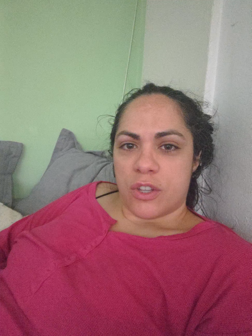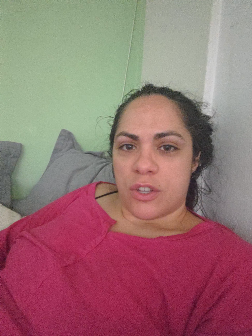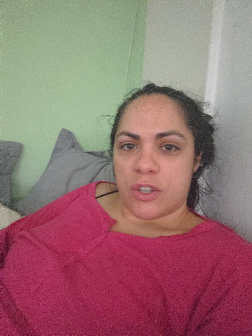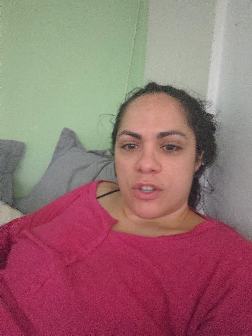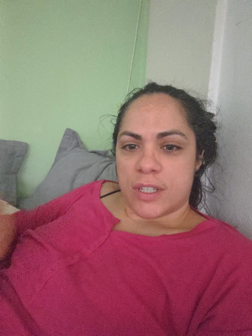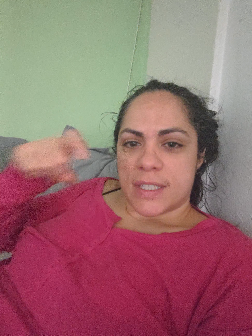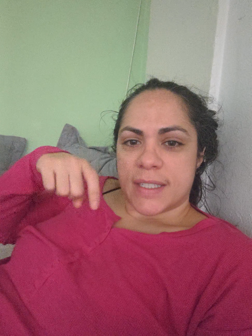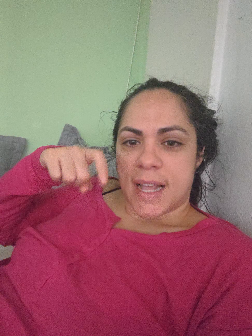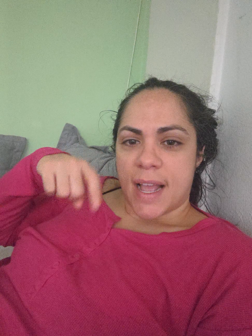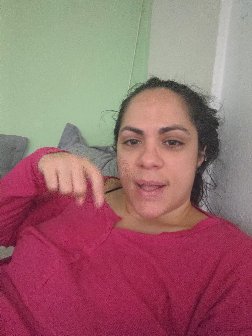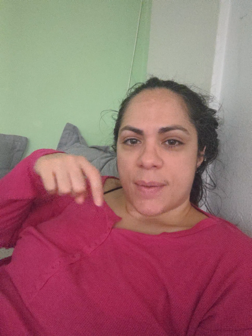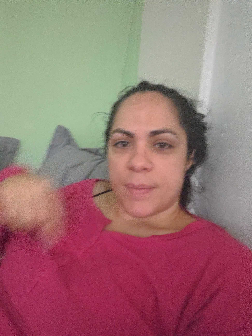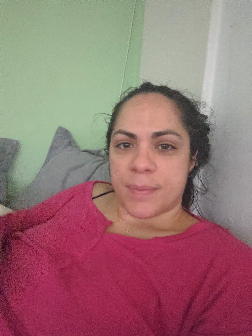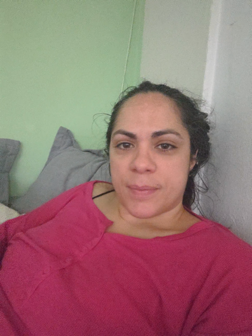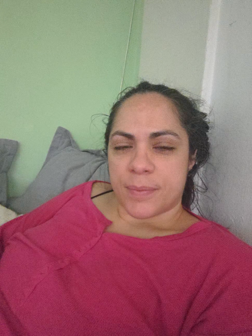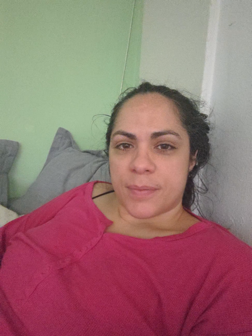time